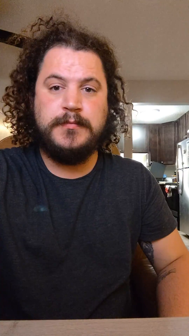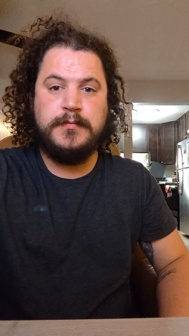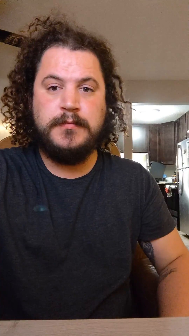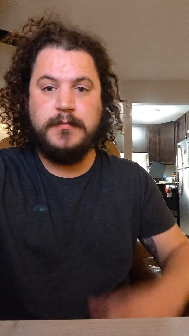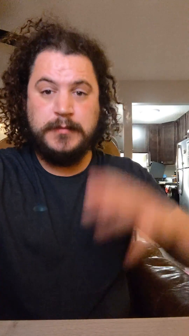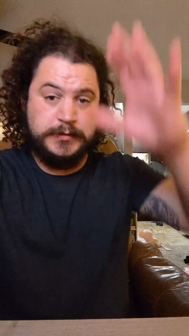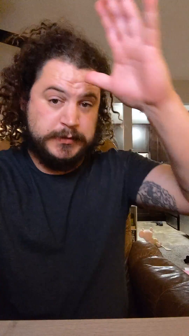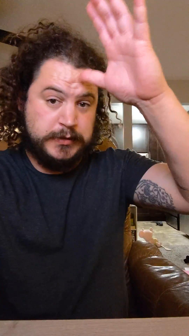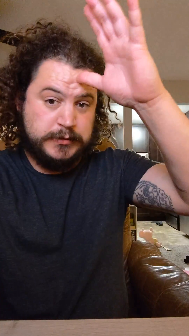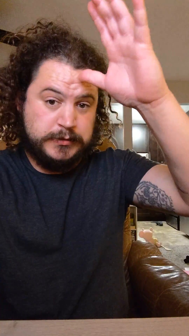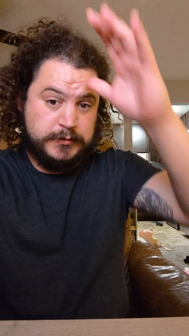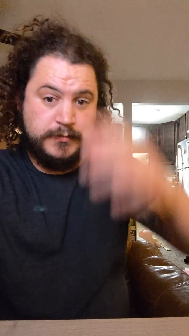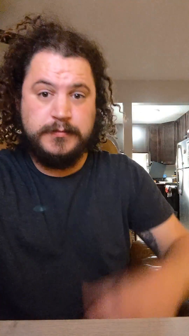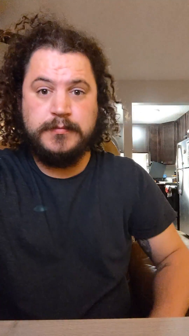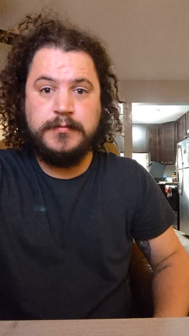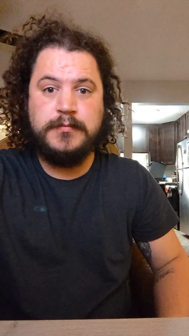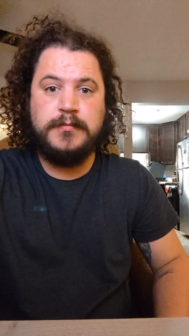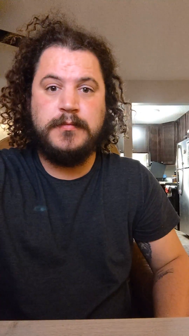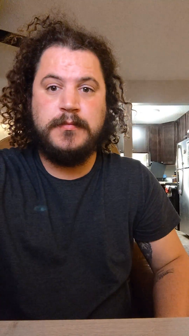daddy